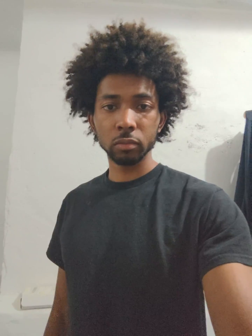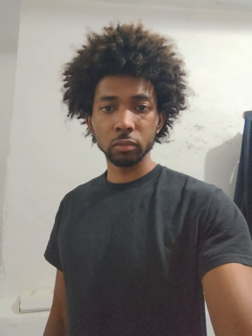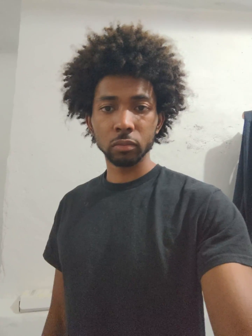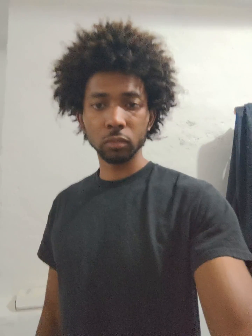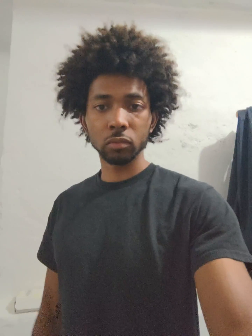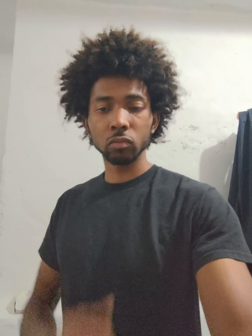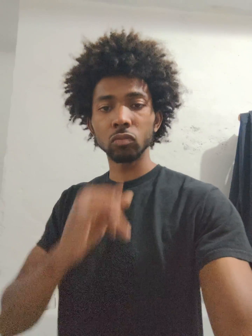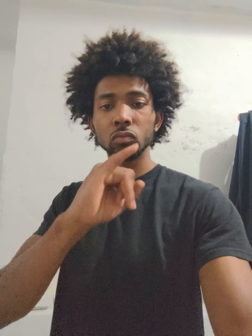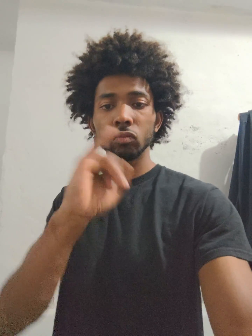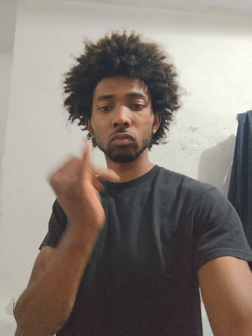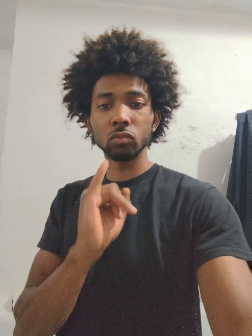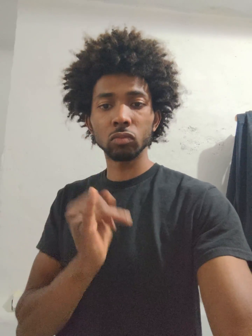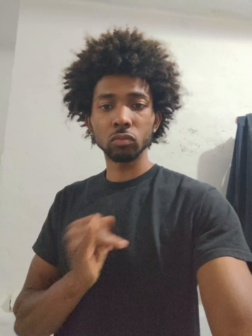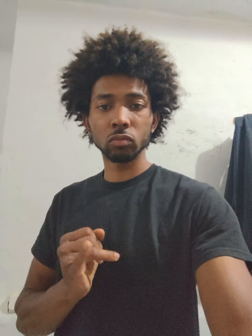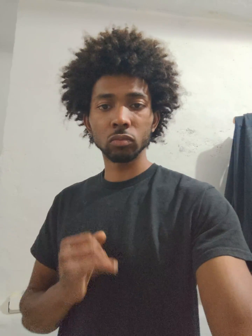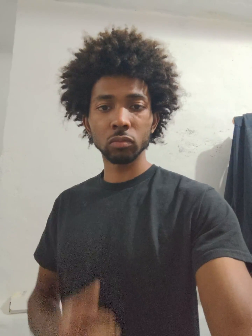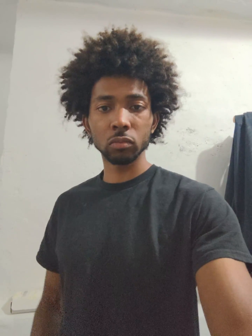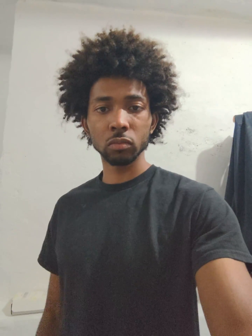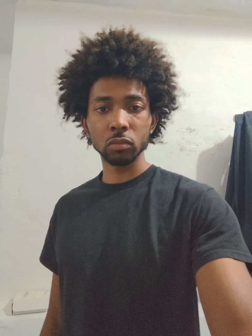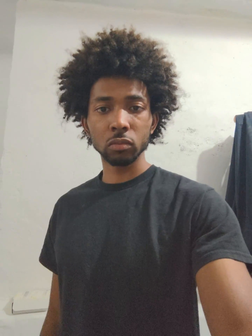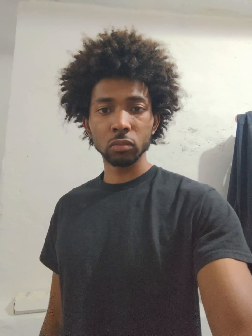draw